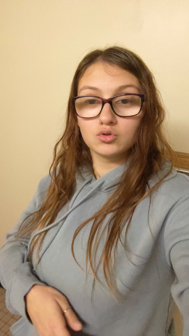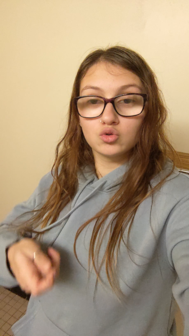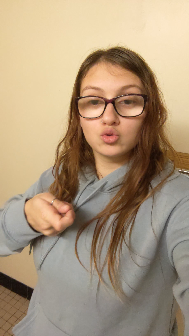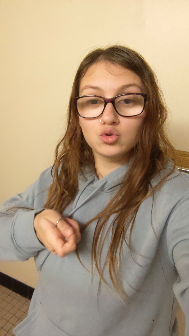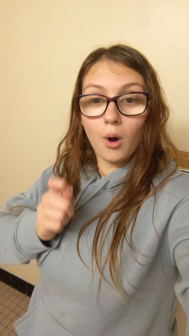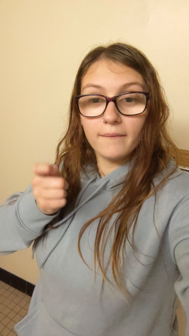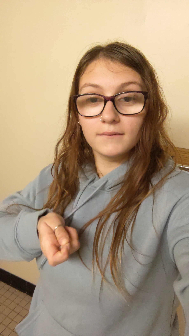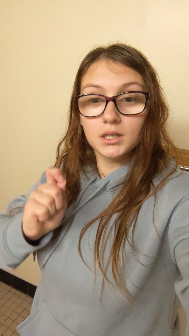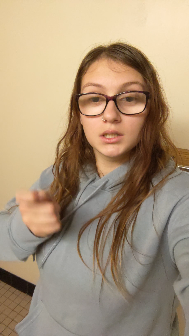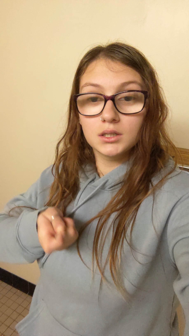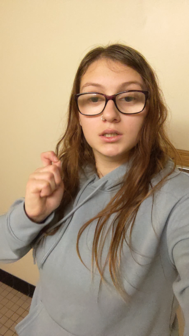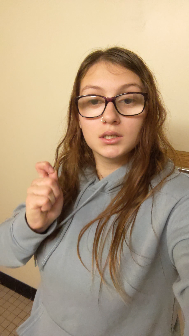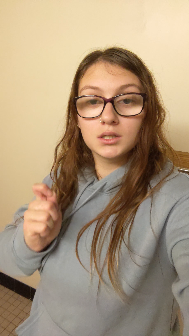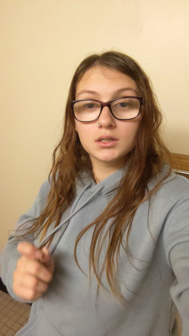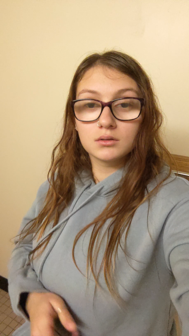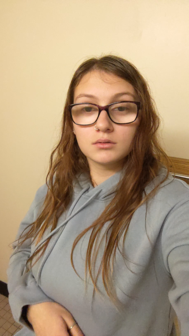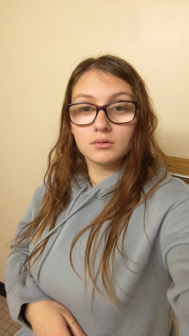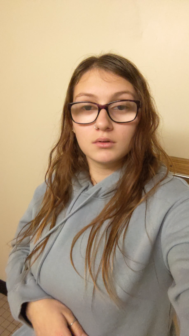shovel